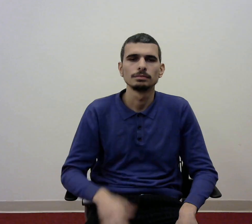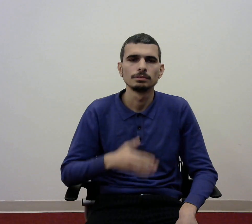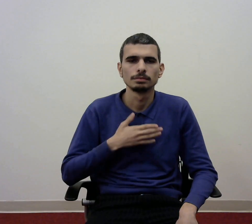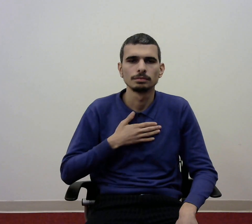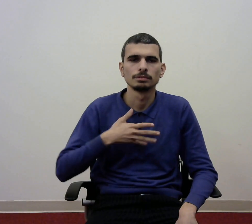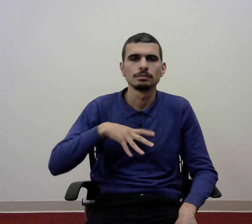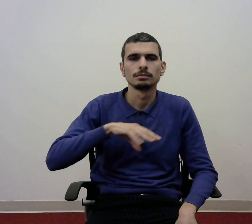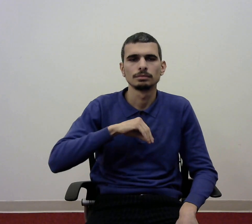biz